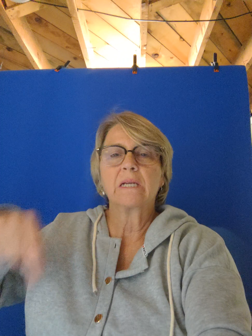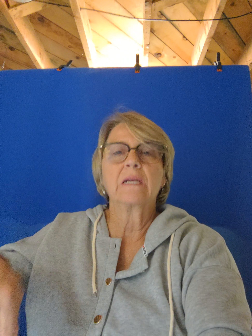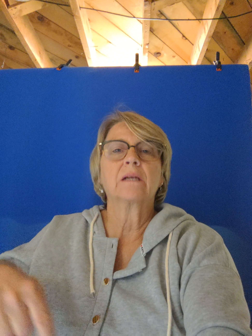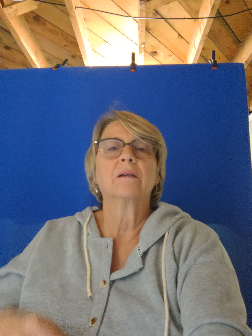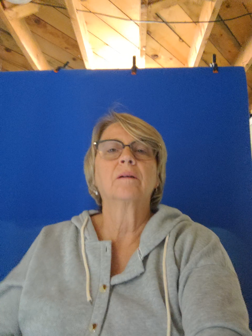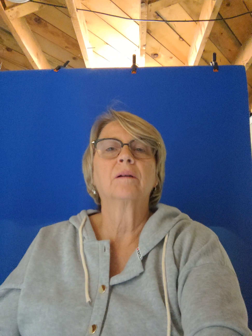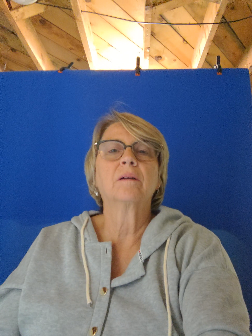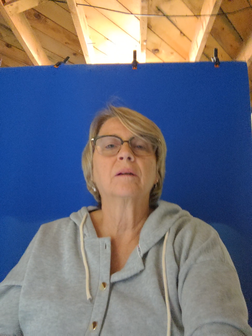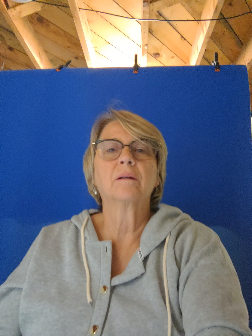feet